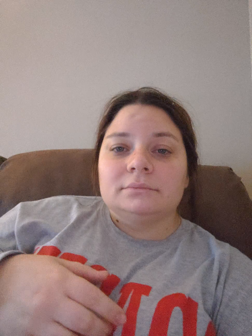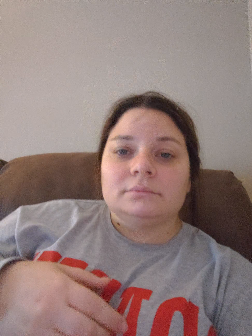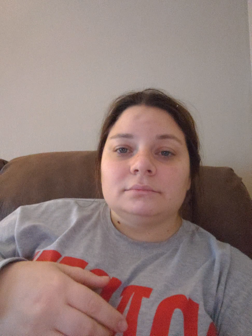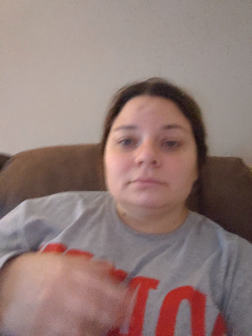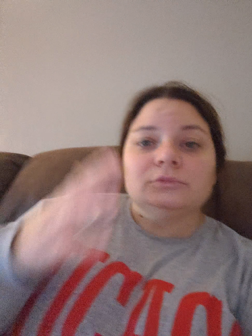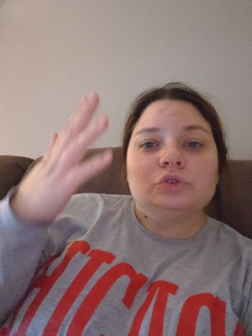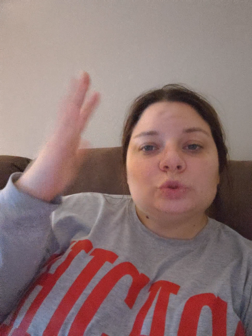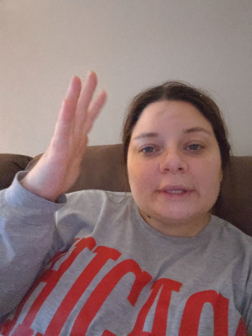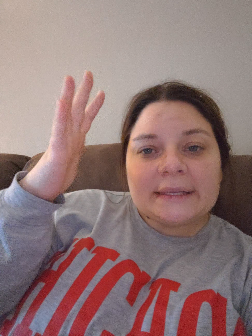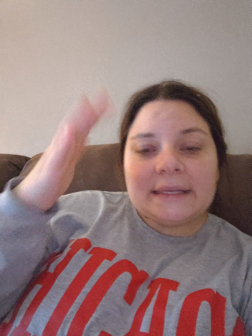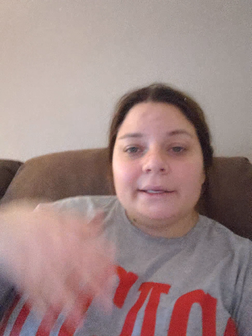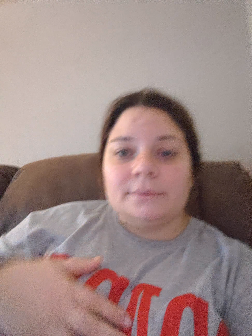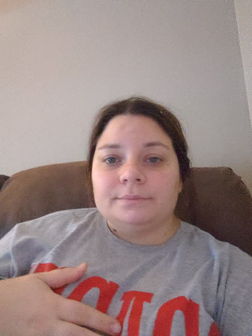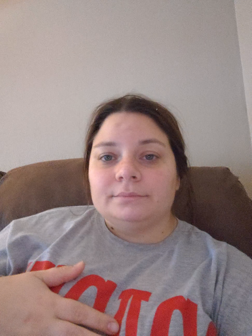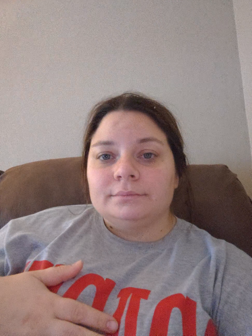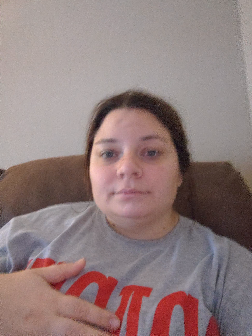tree